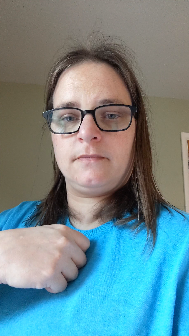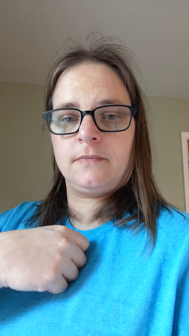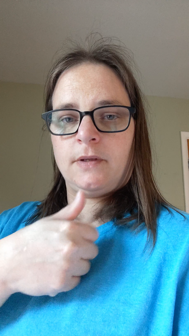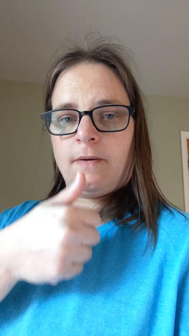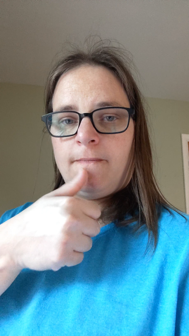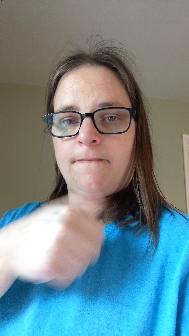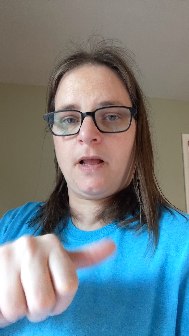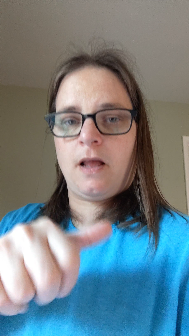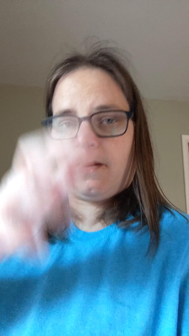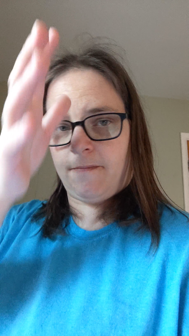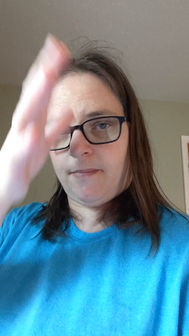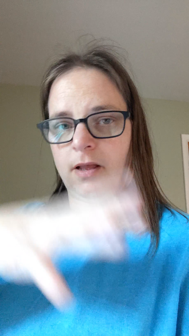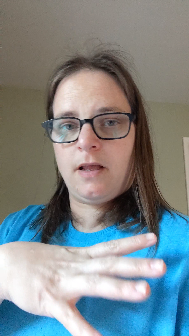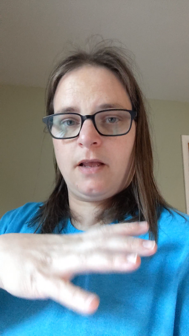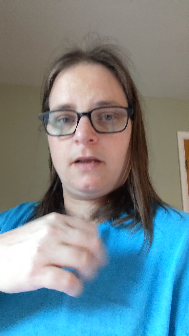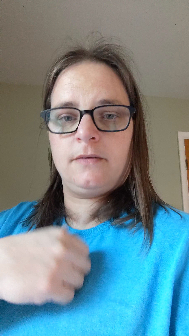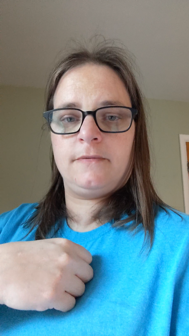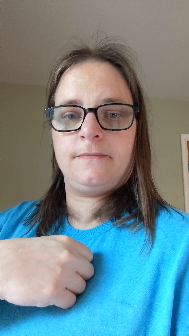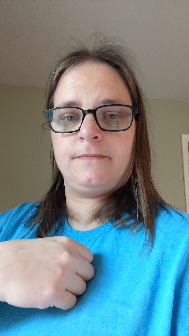mailman